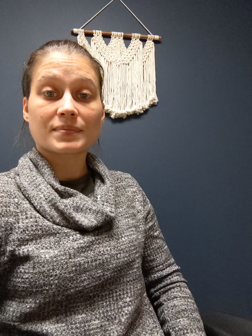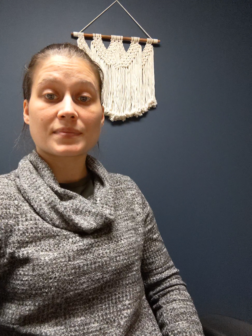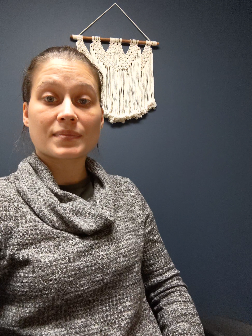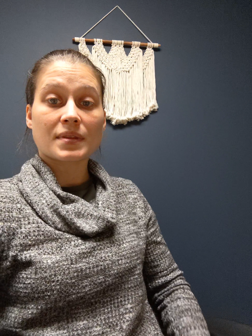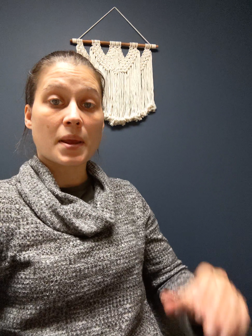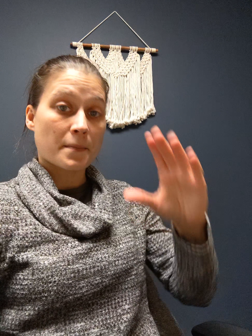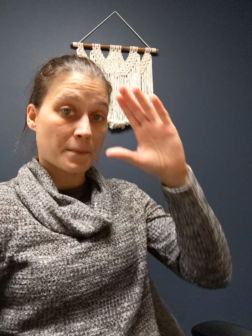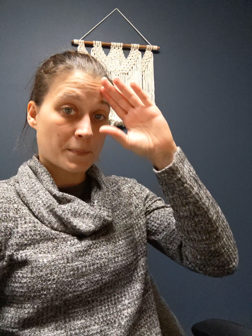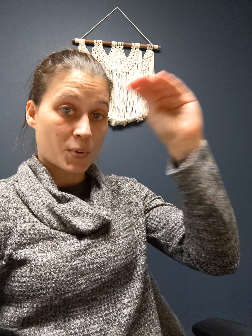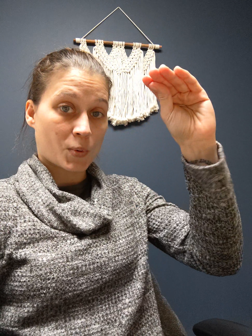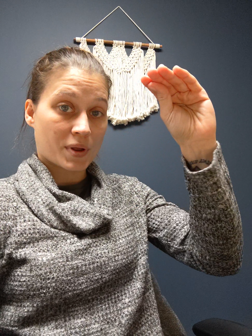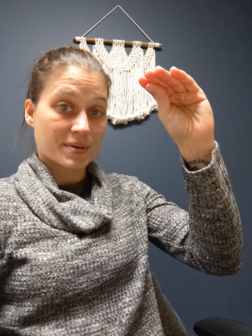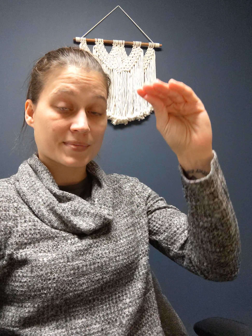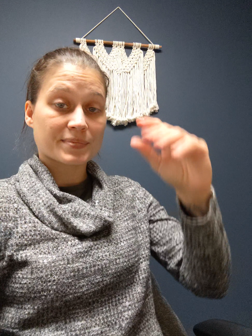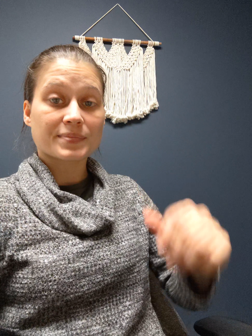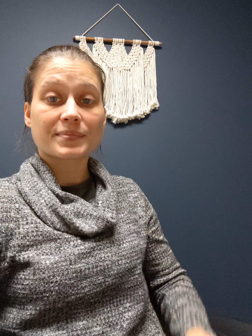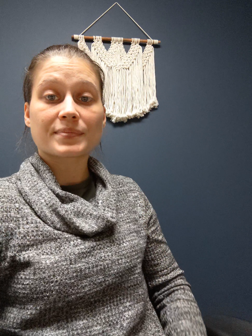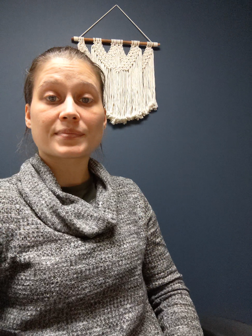boy